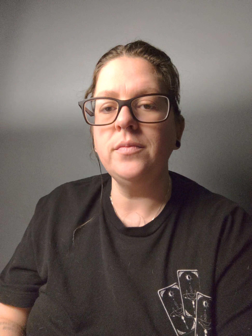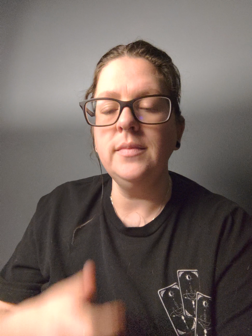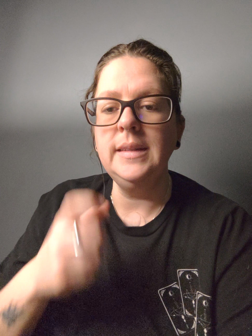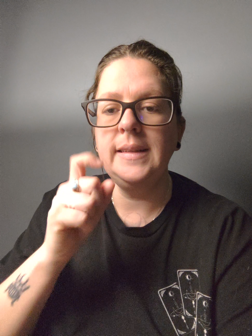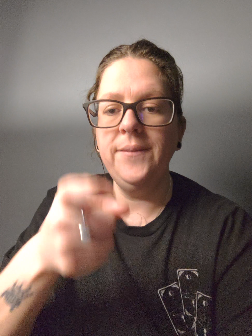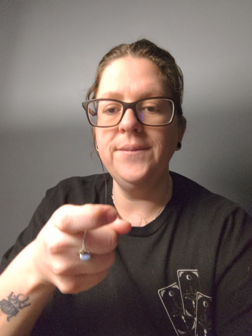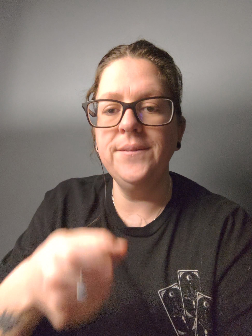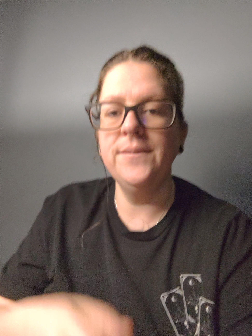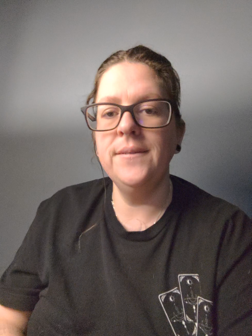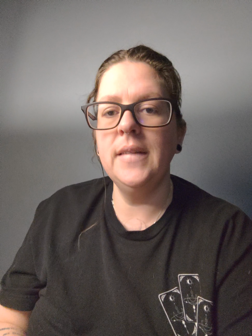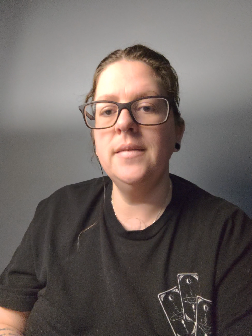gift